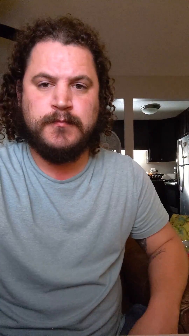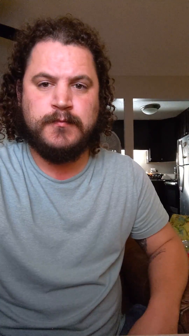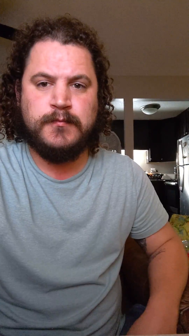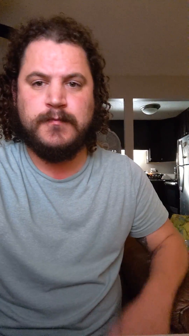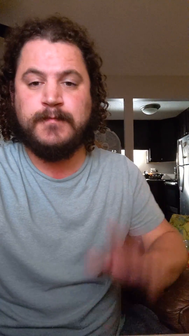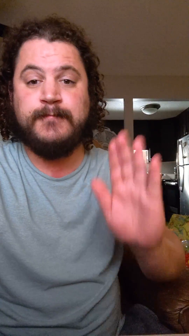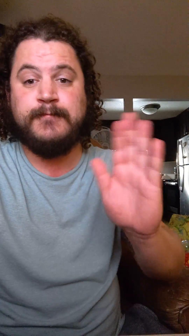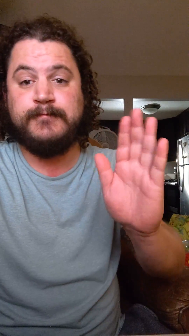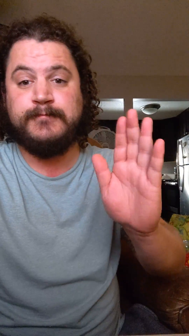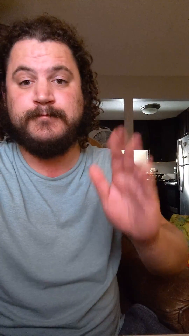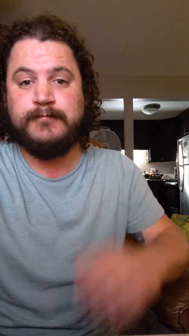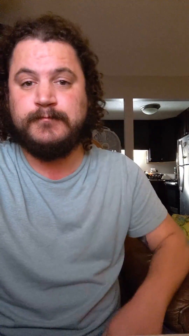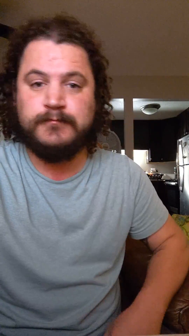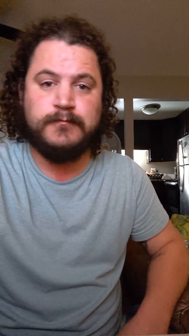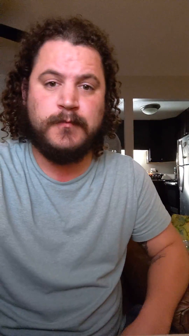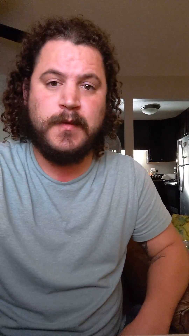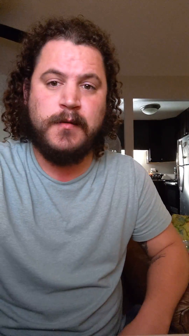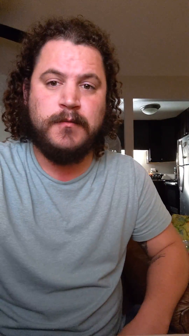hi